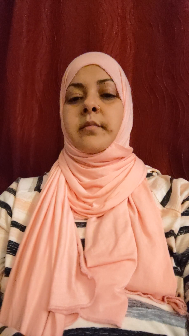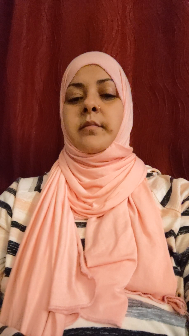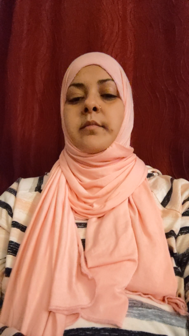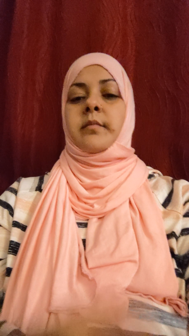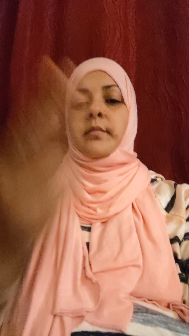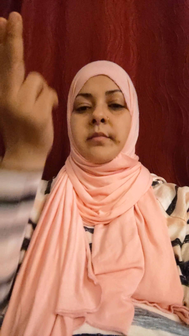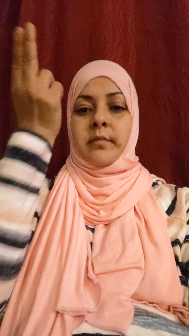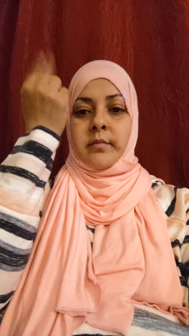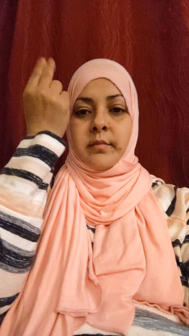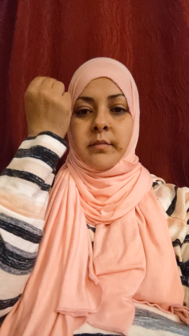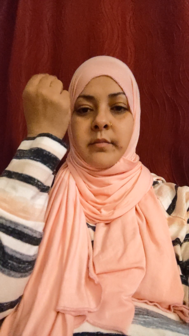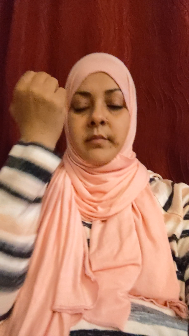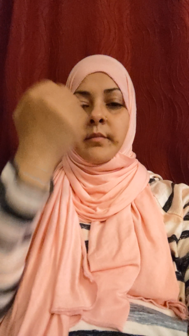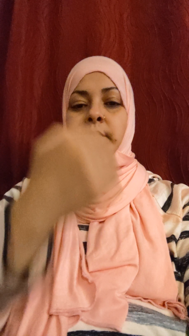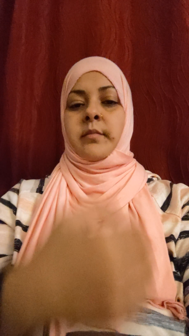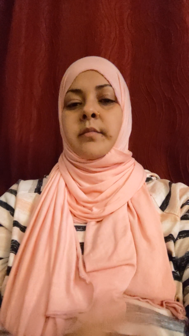bunny